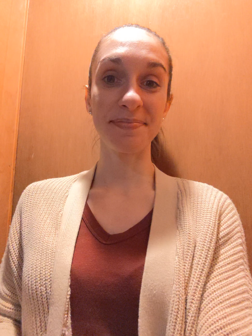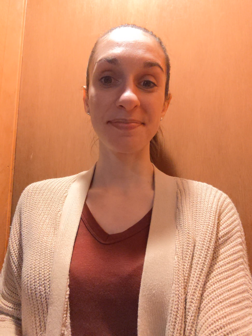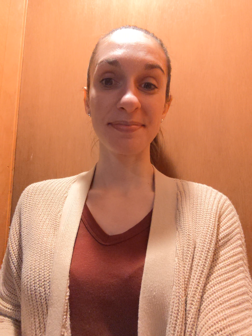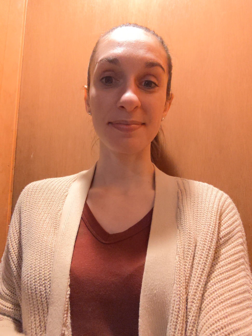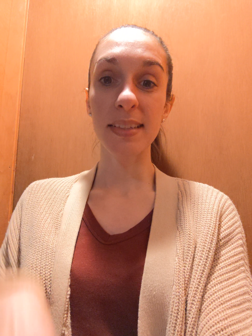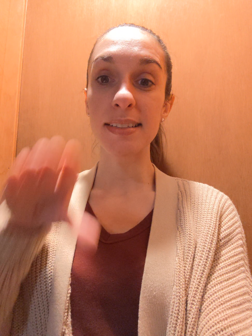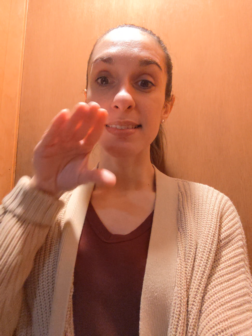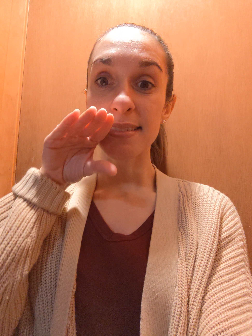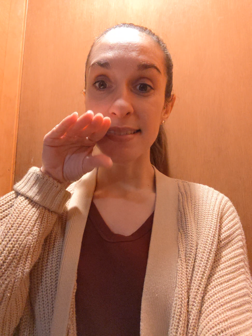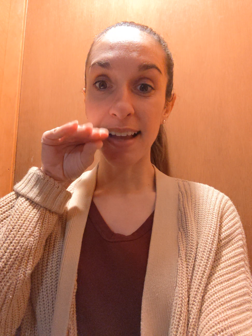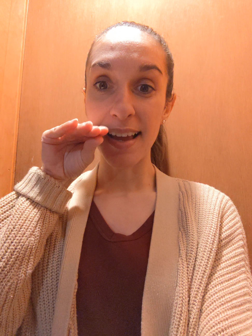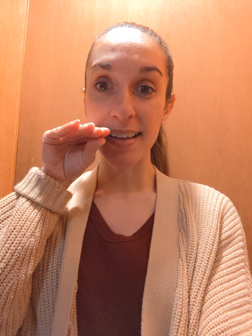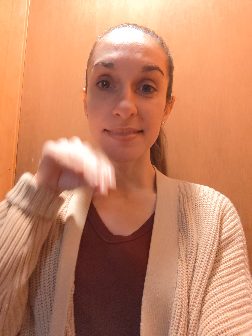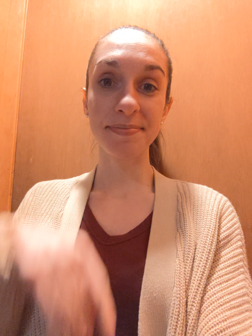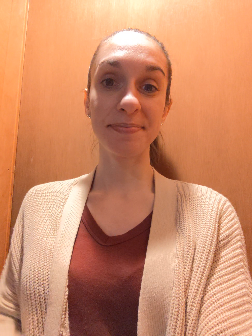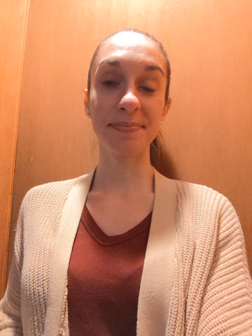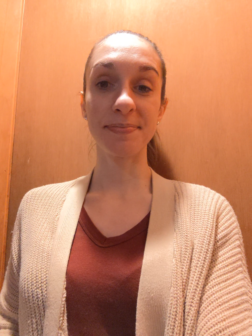goose